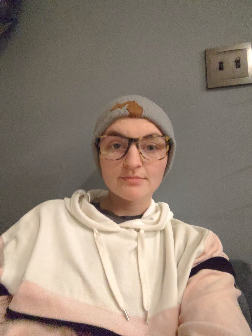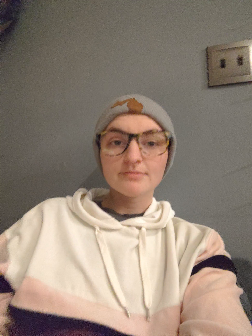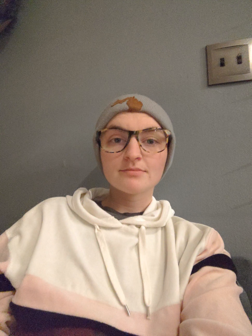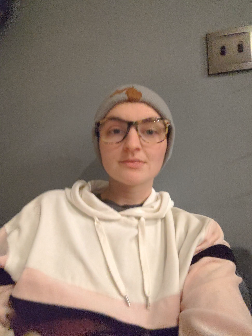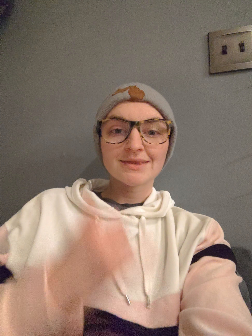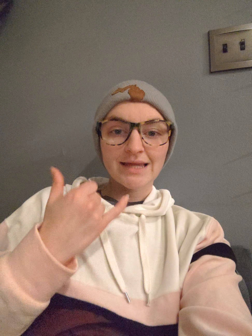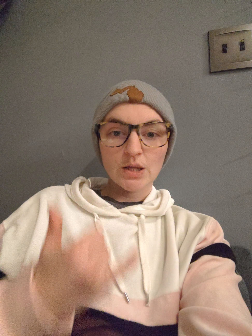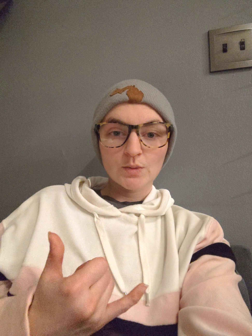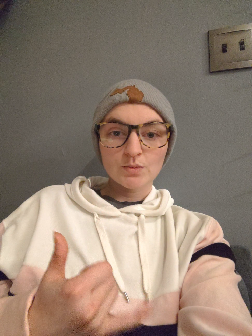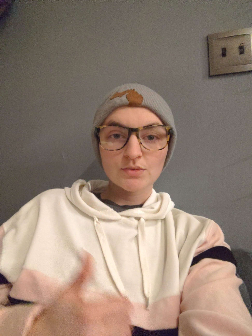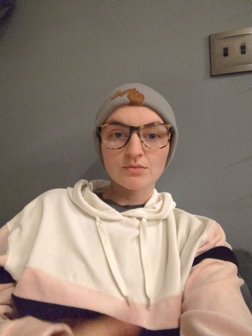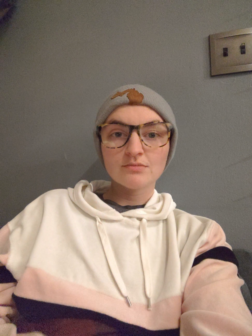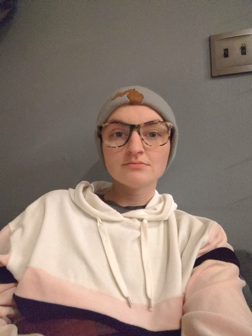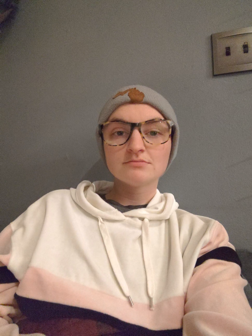now